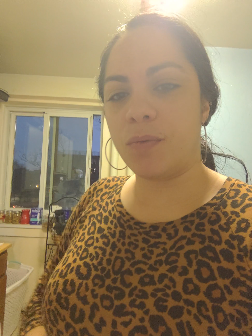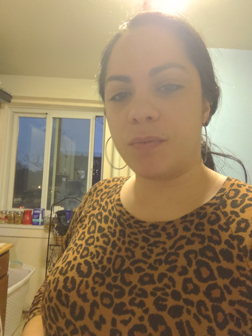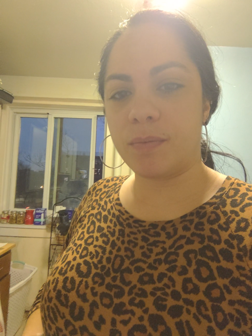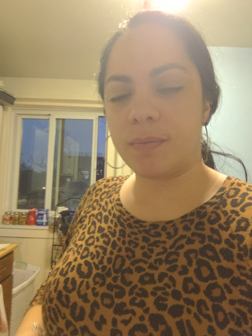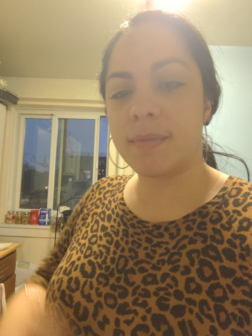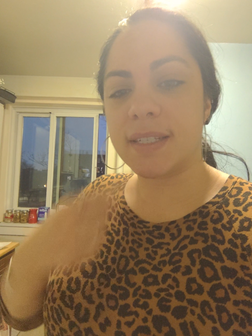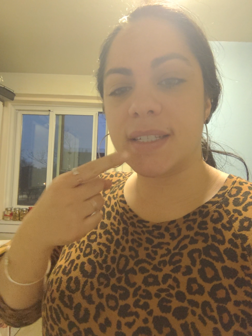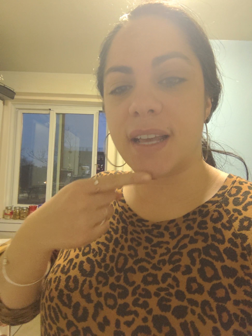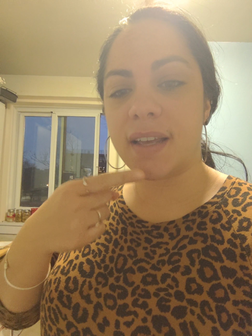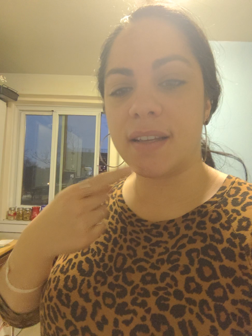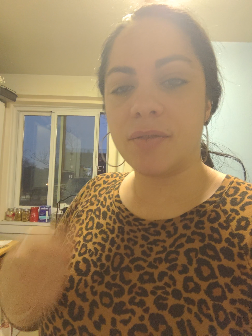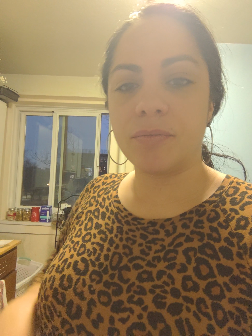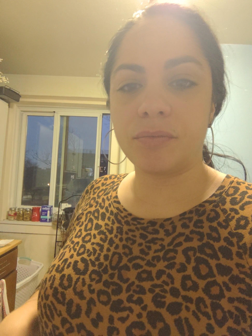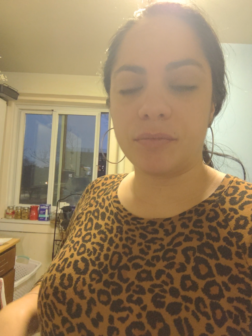say